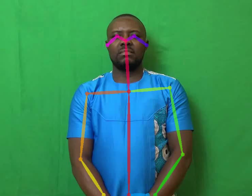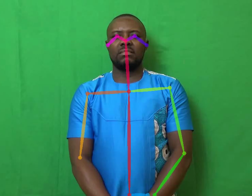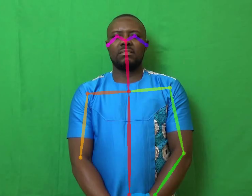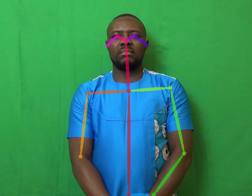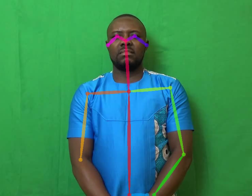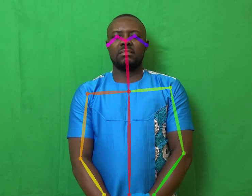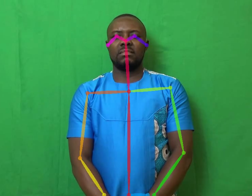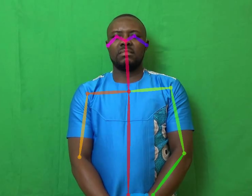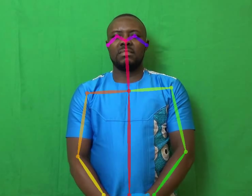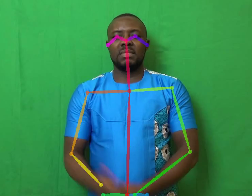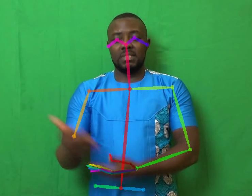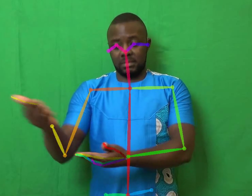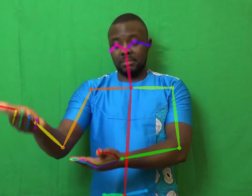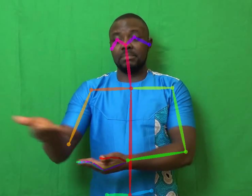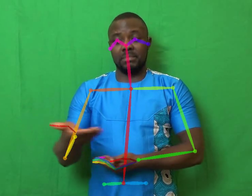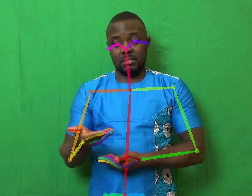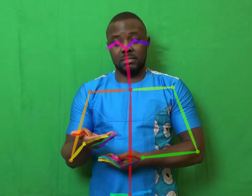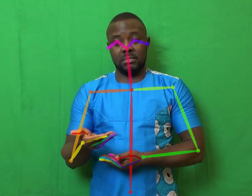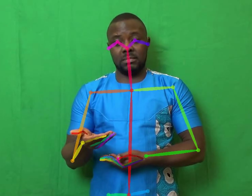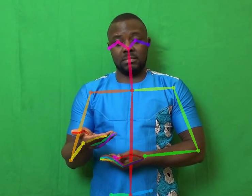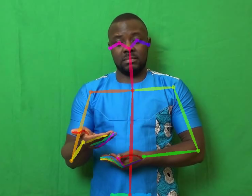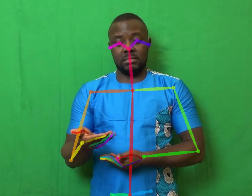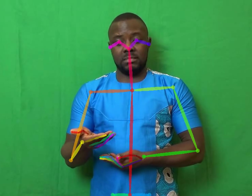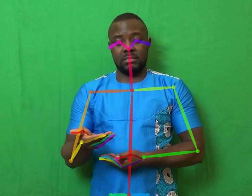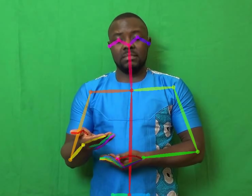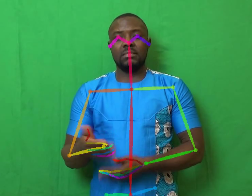bring